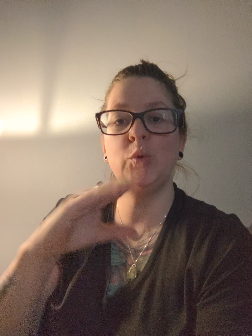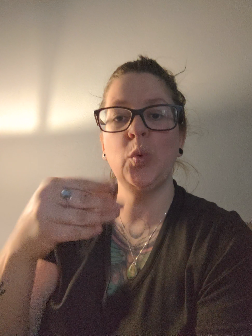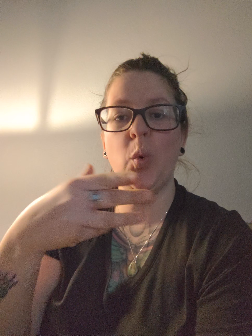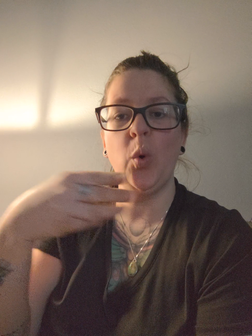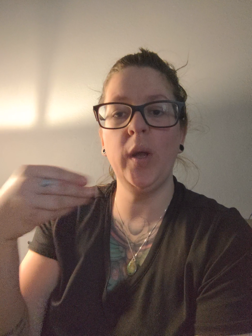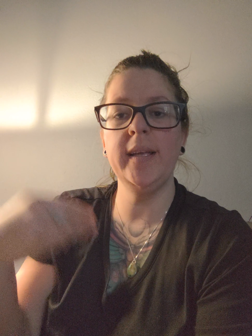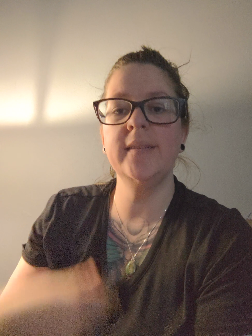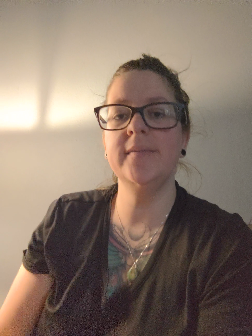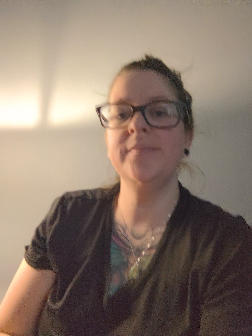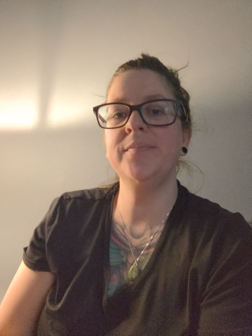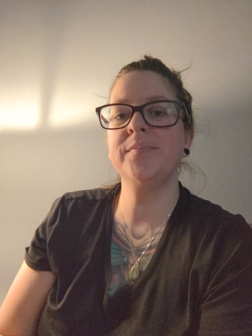story